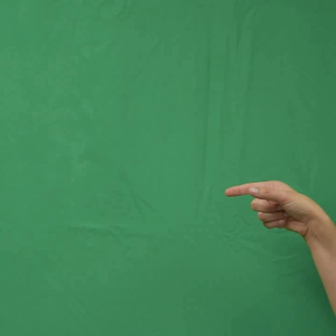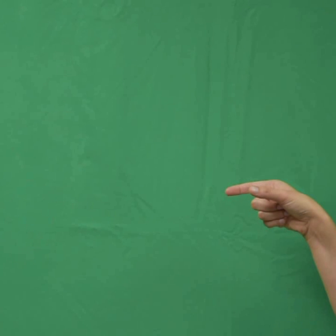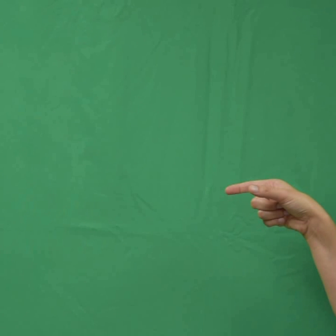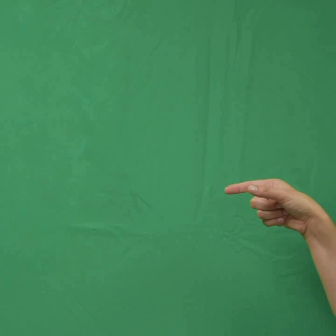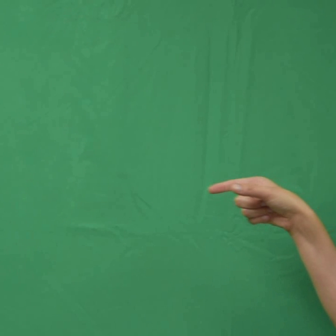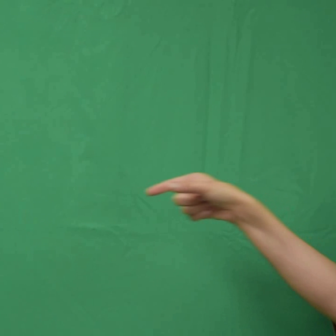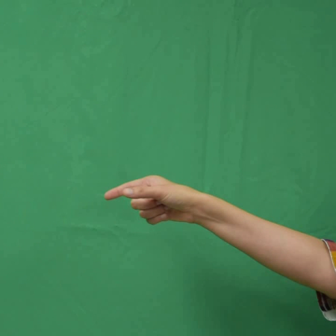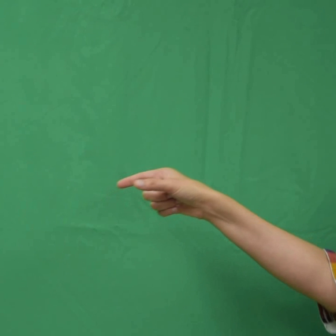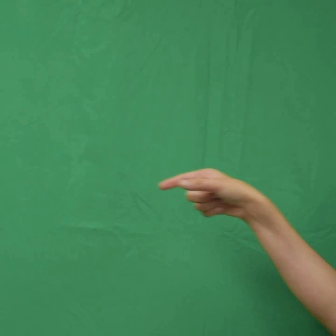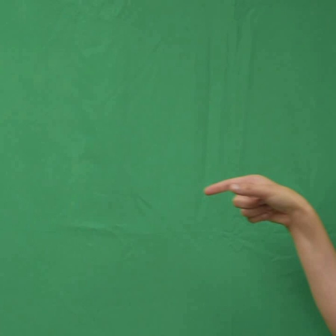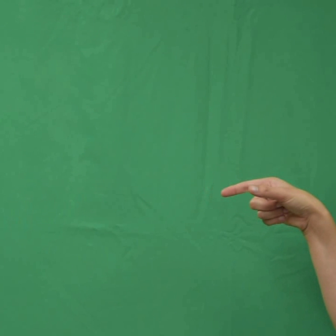X